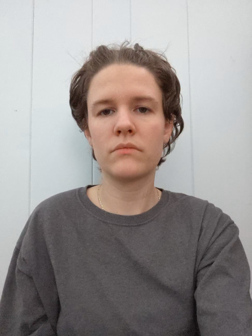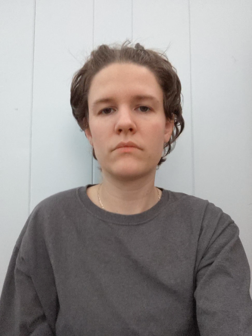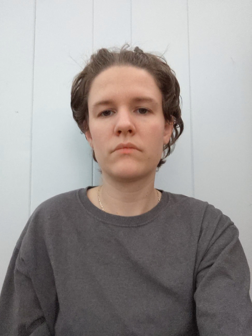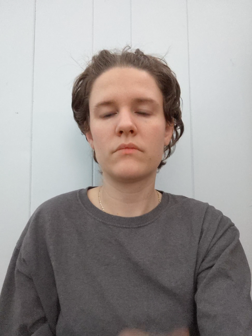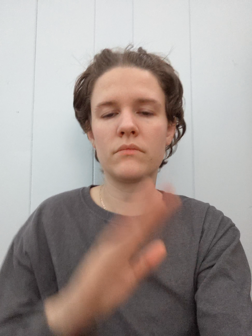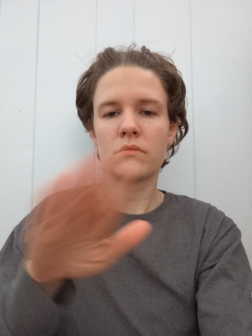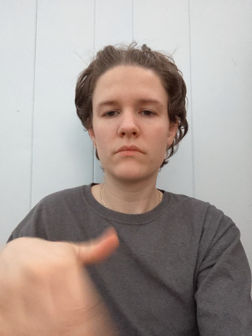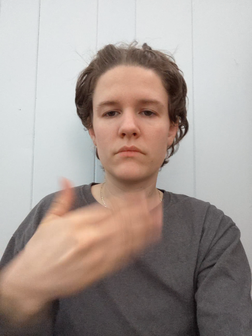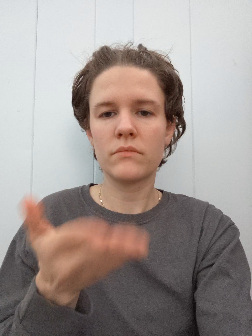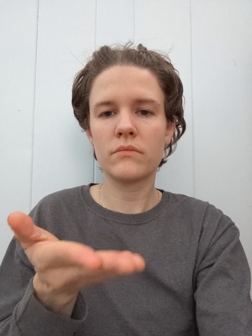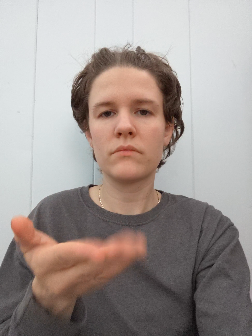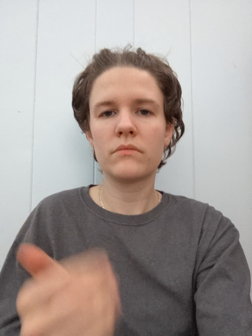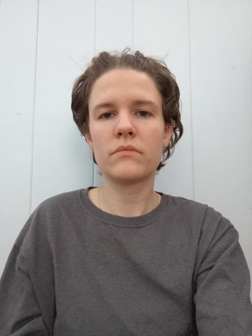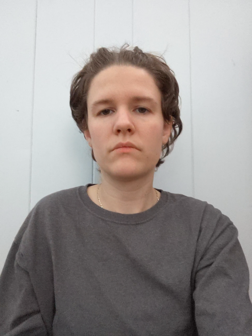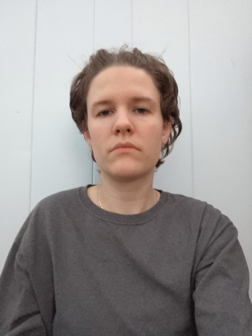all